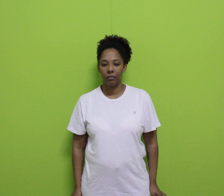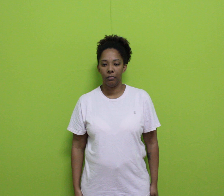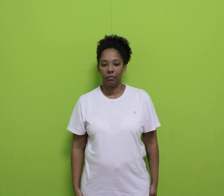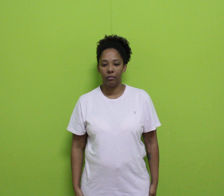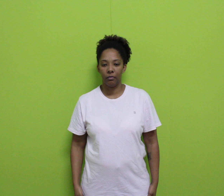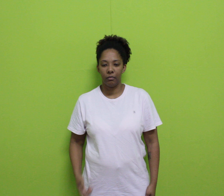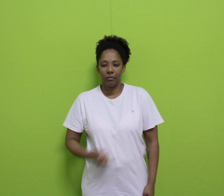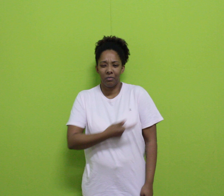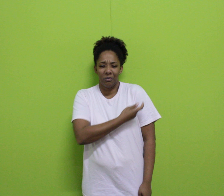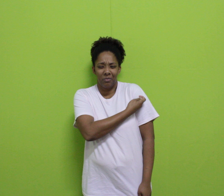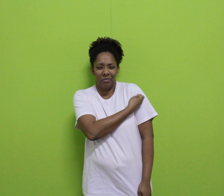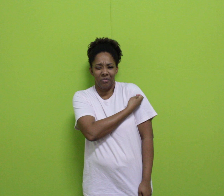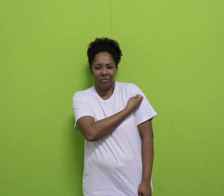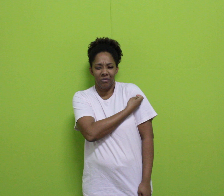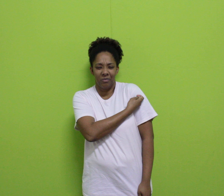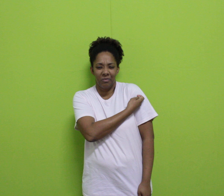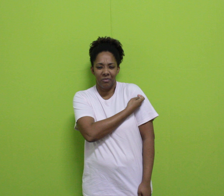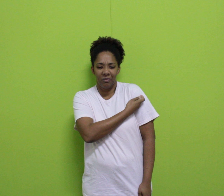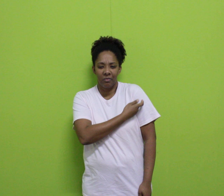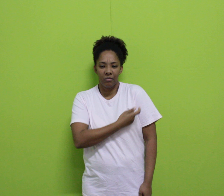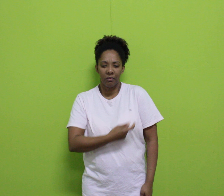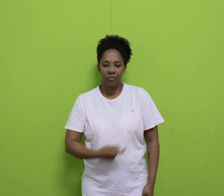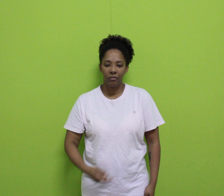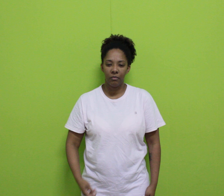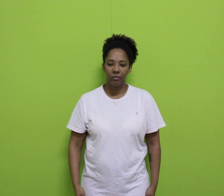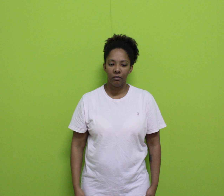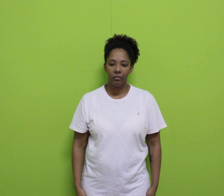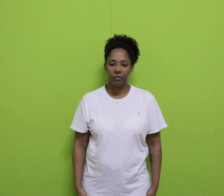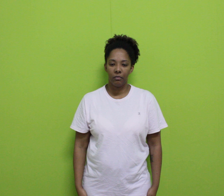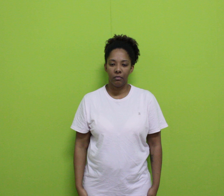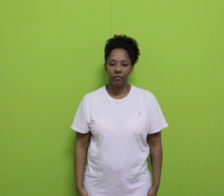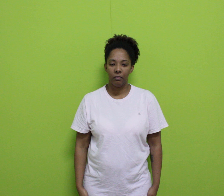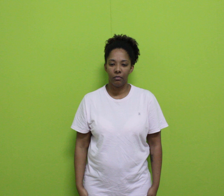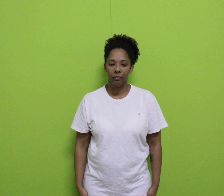vacina